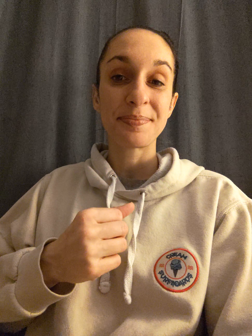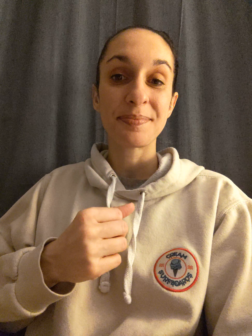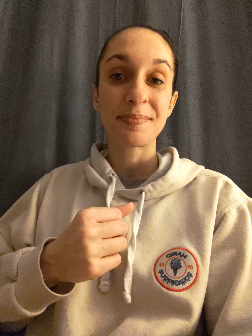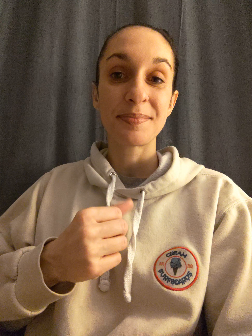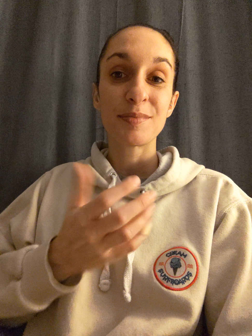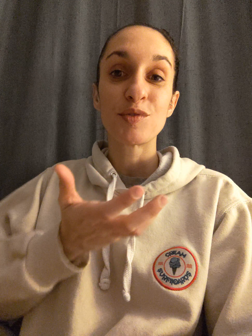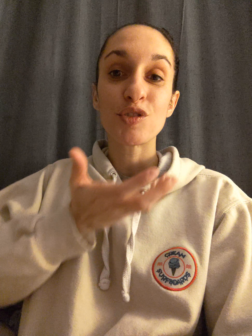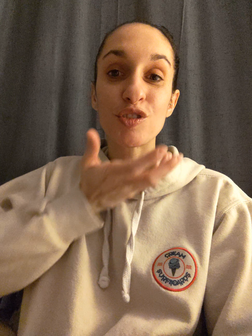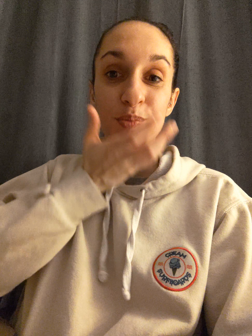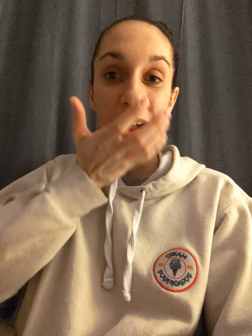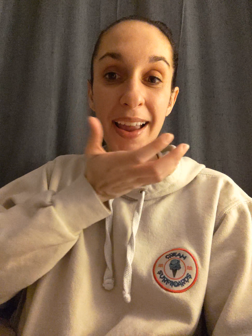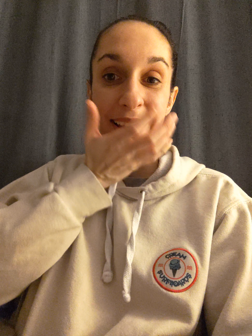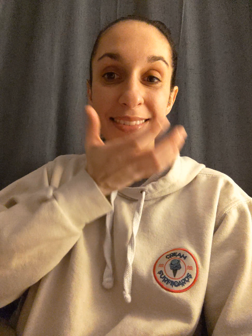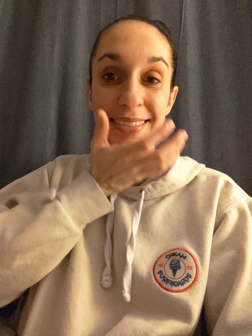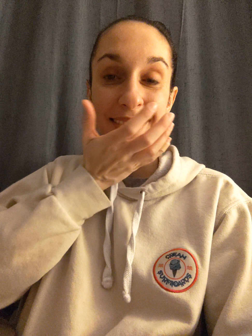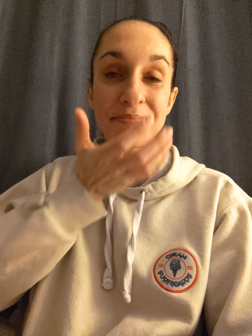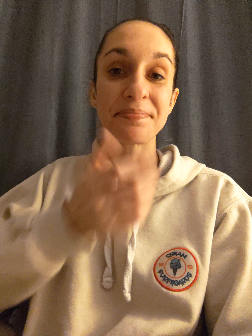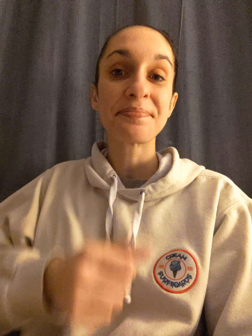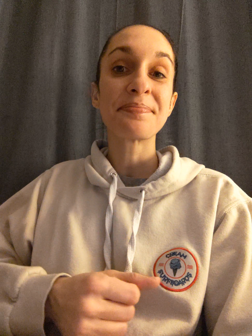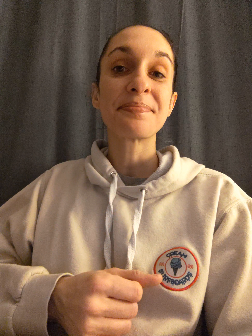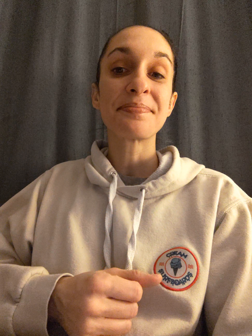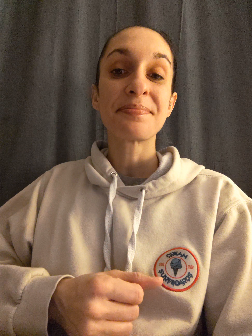grass